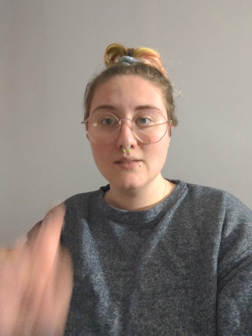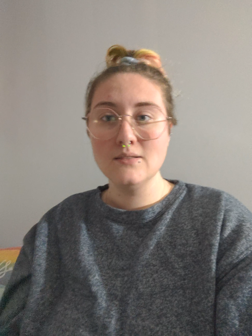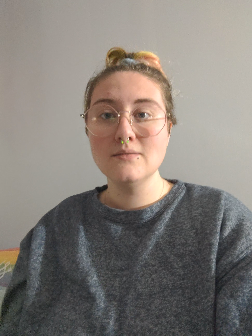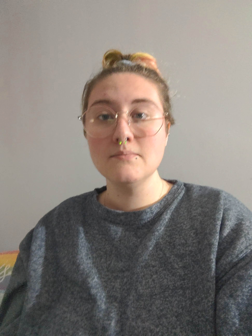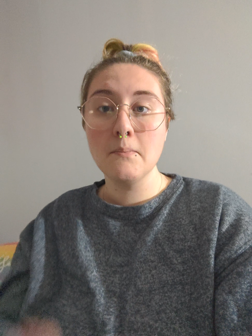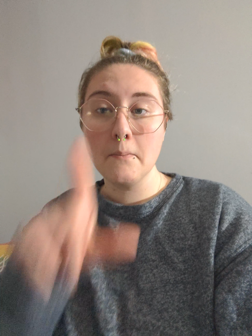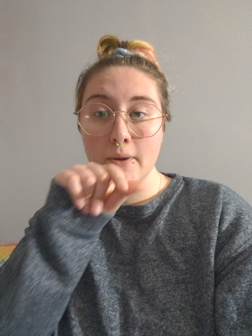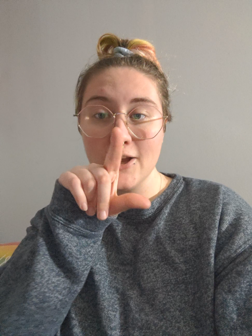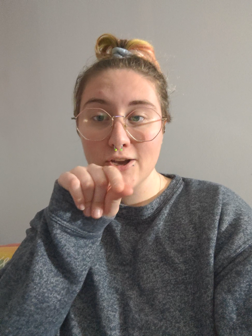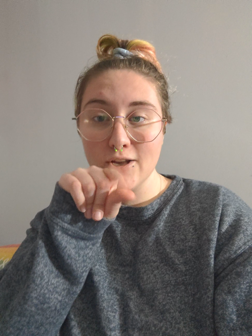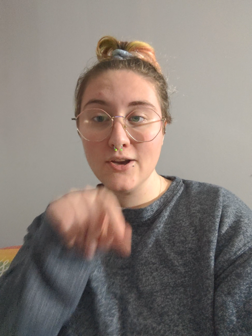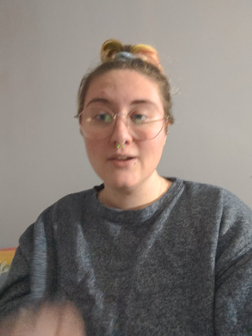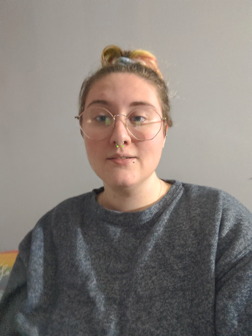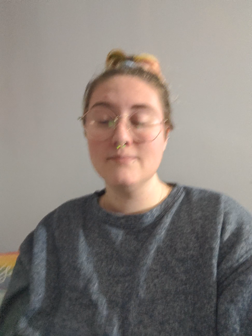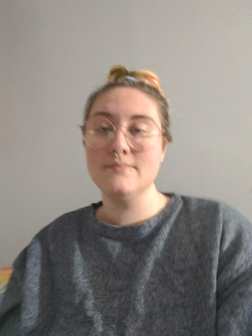bird